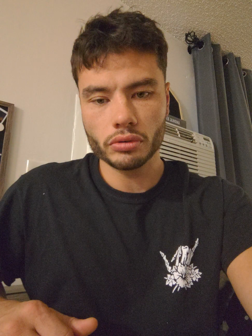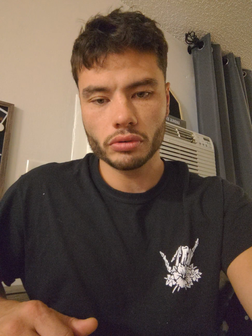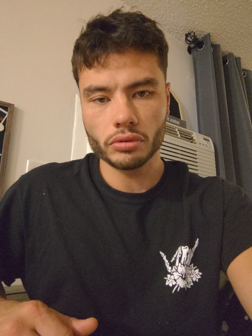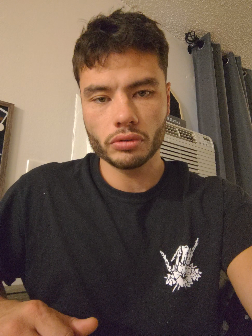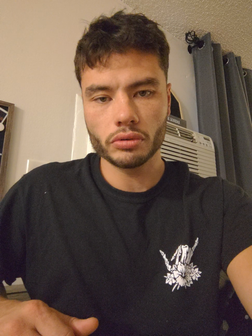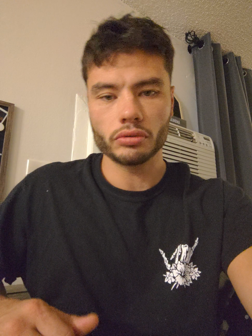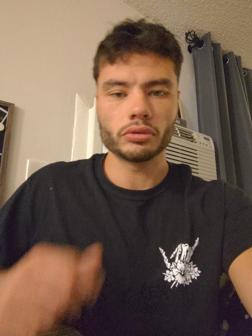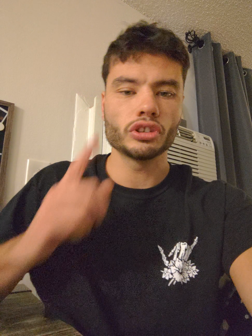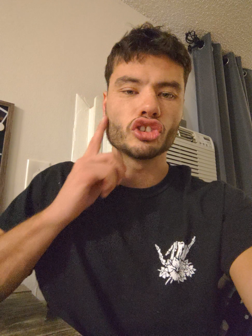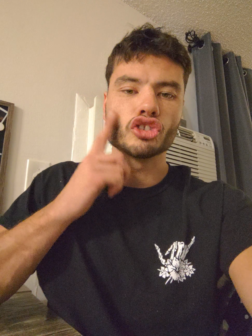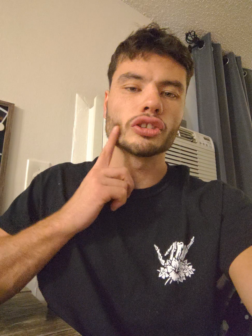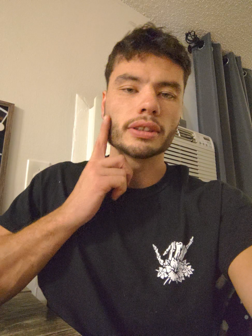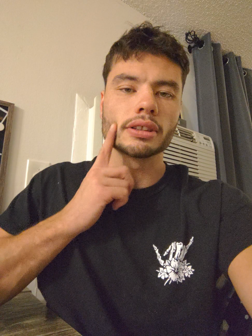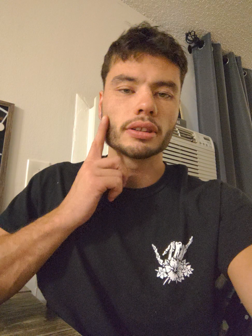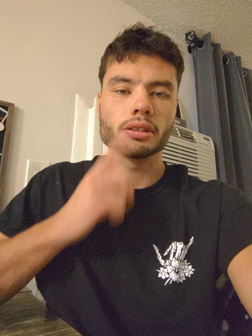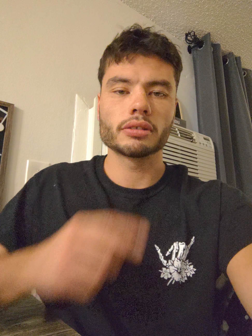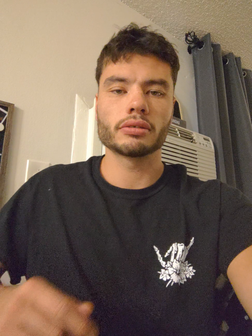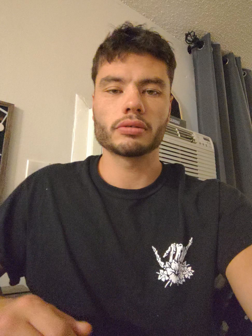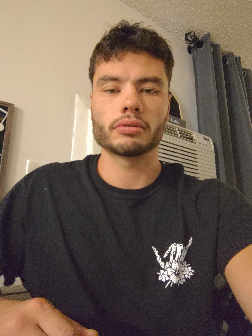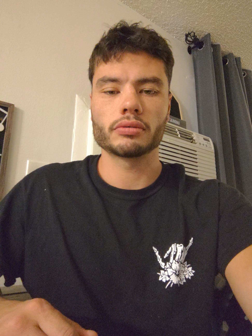cheek